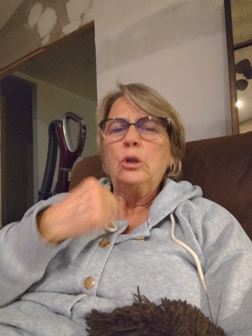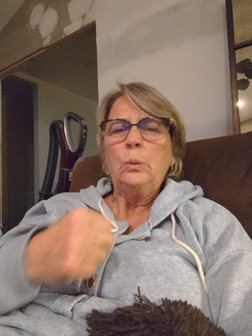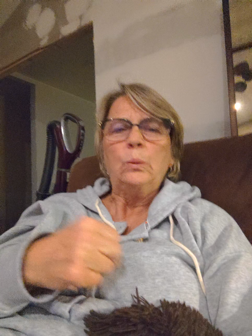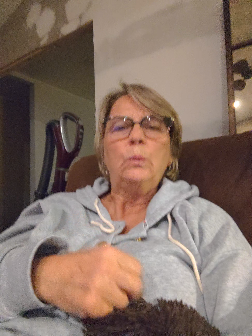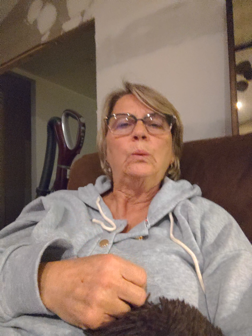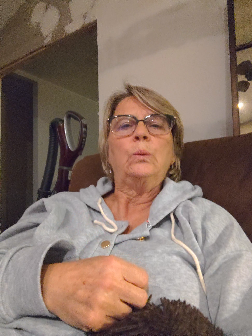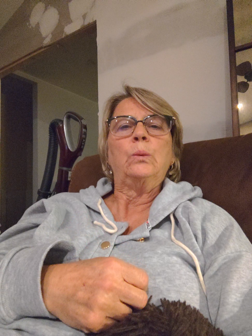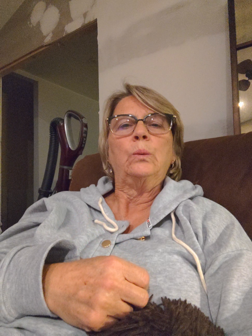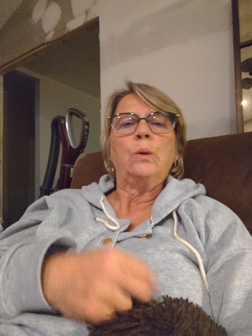cute